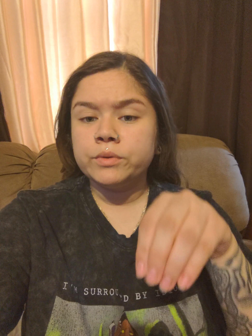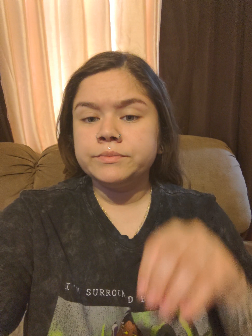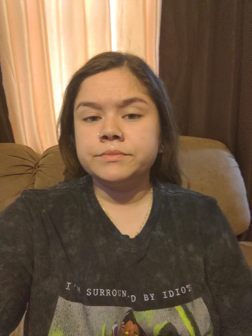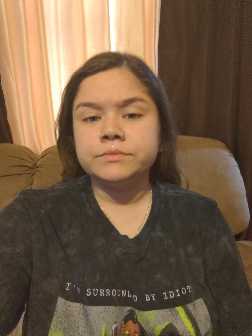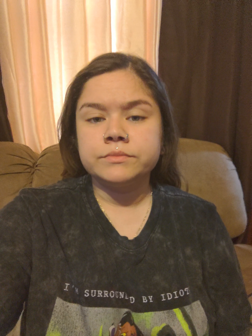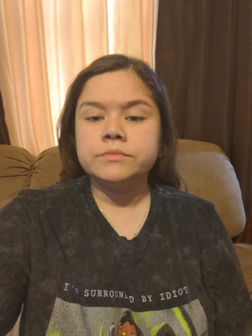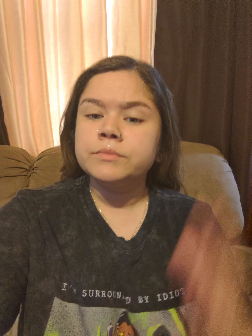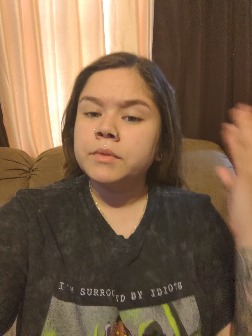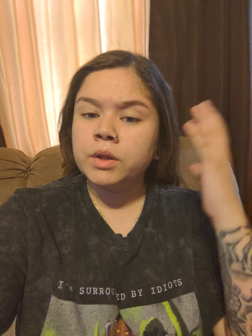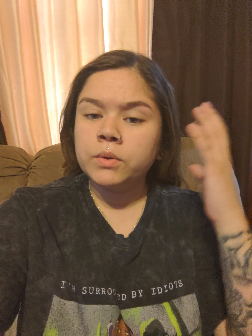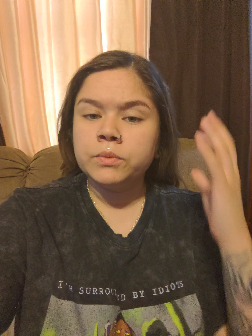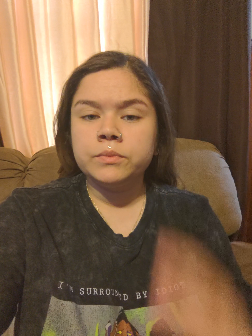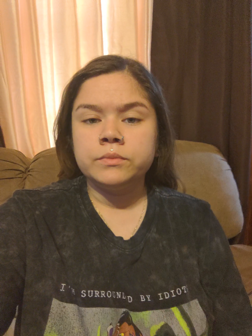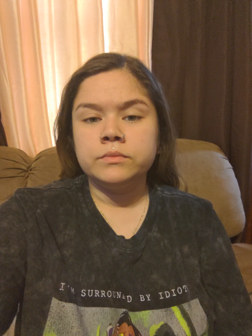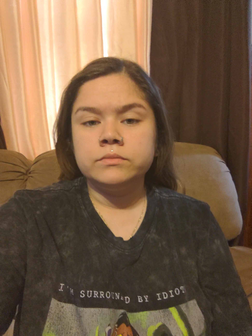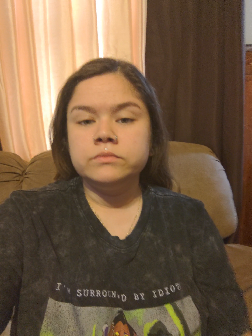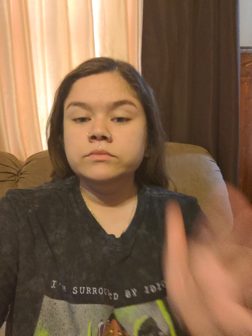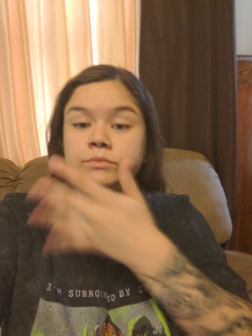pillow